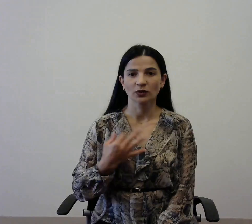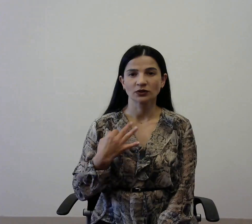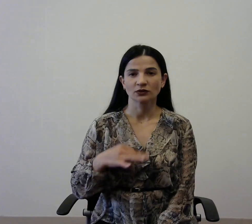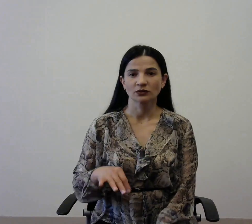oğul